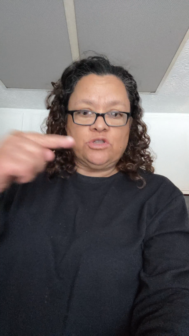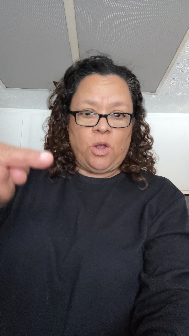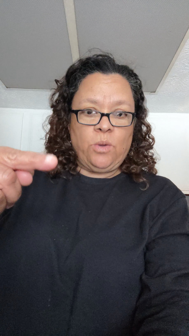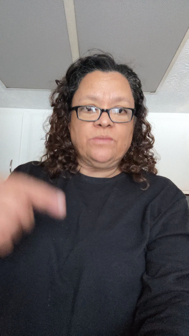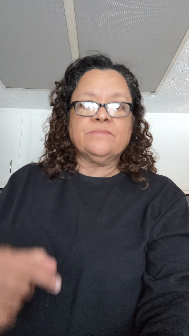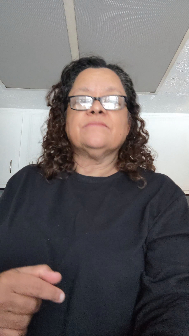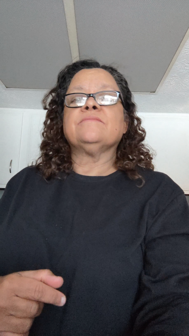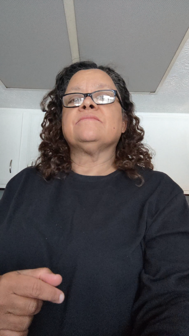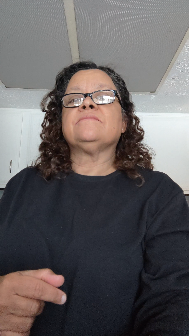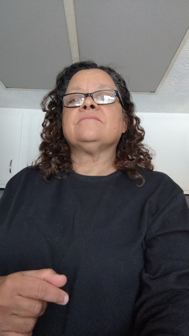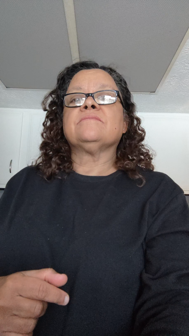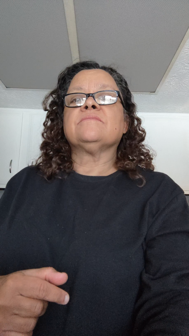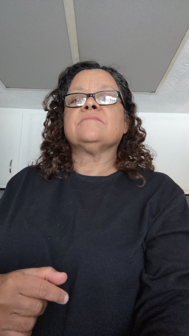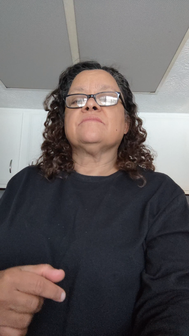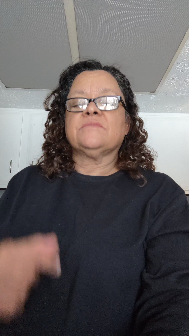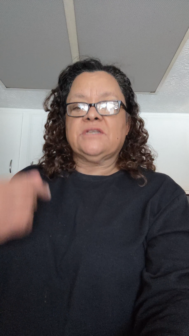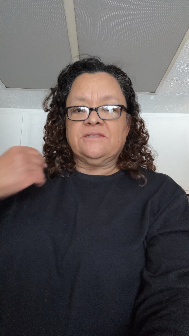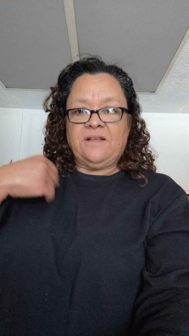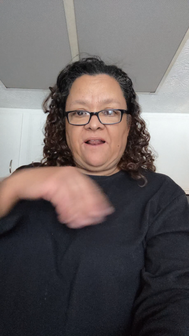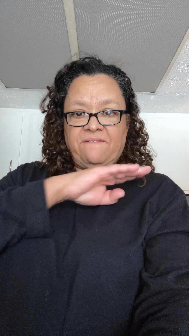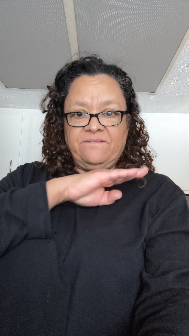scarf